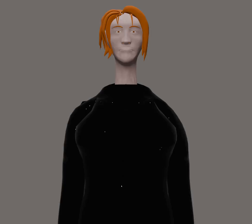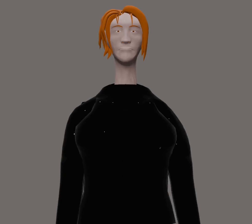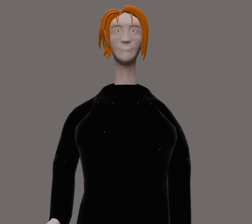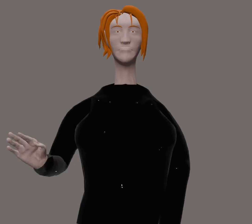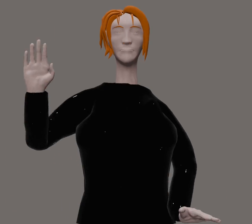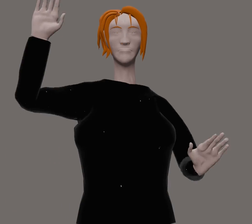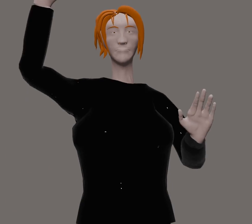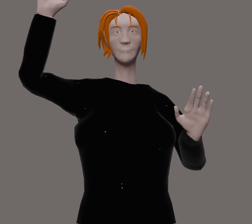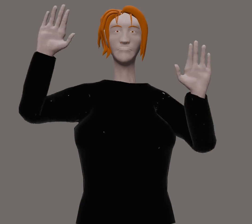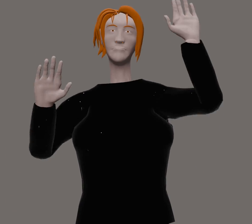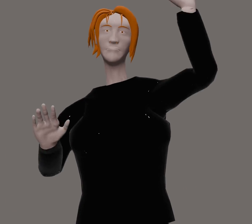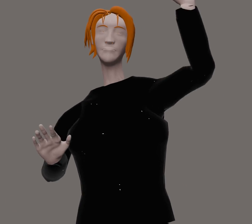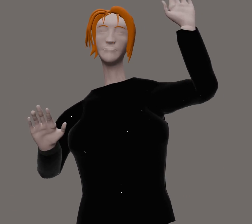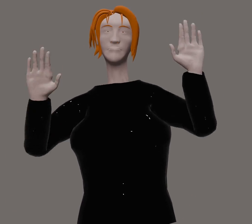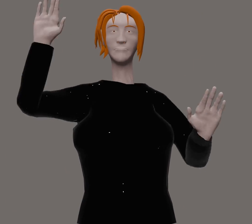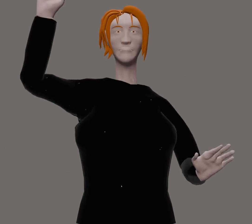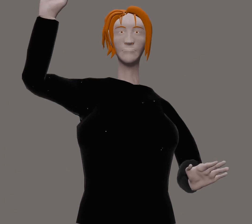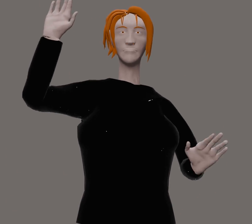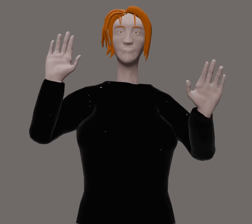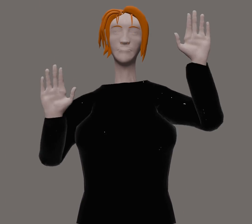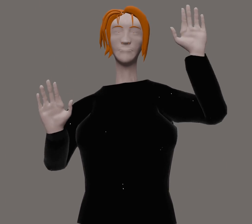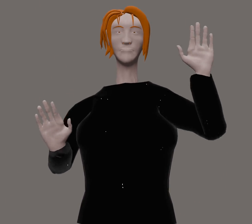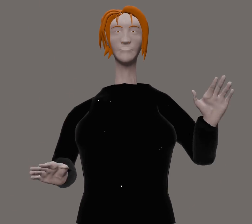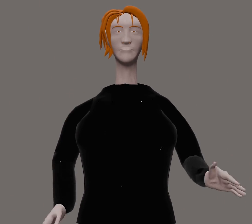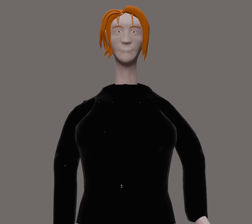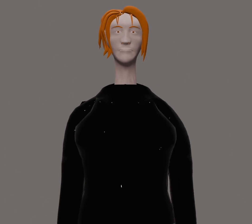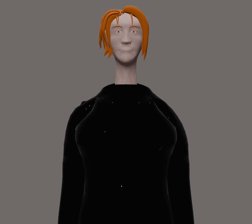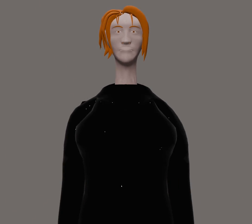Bid